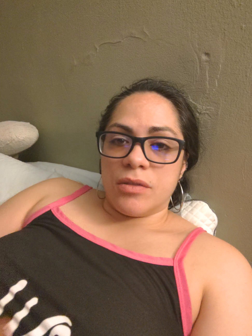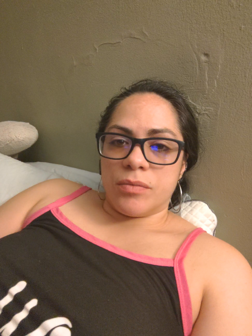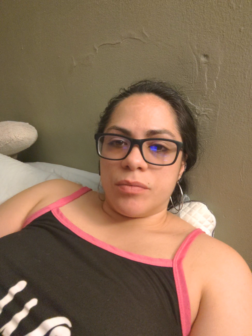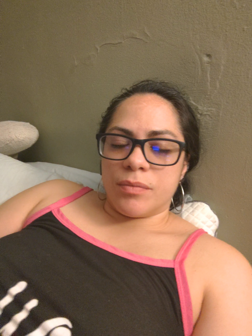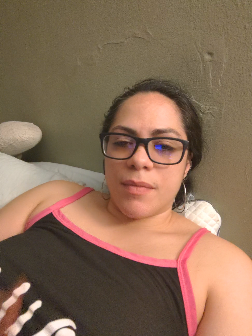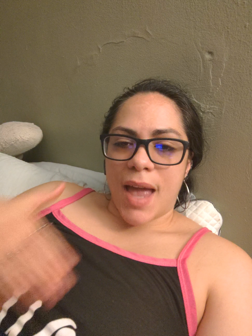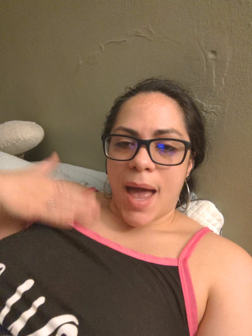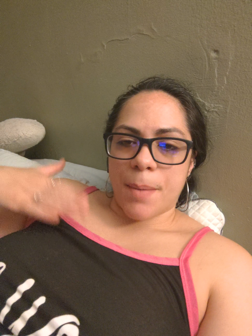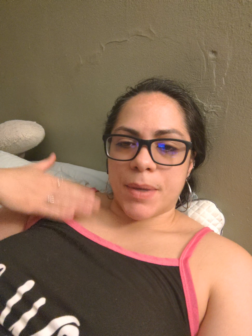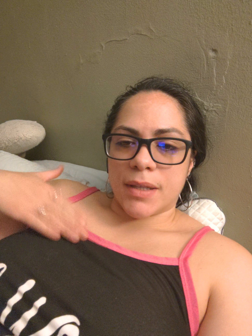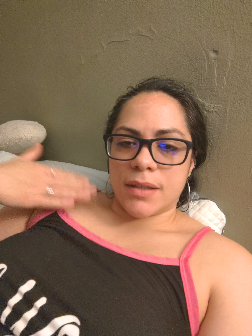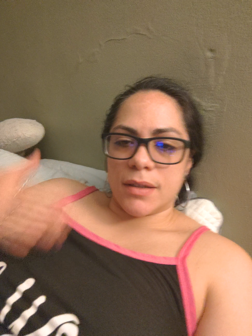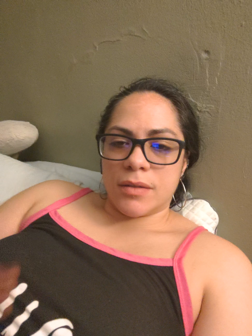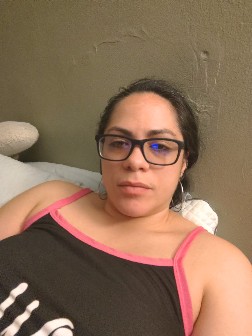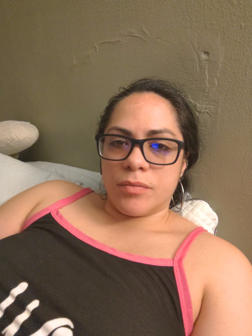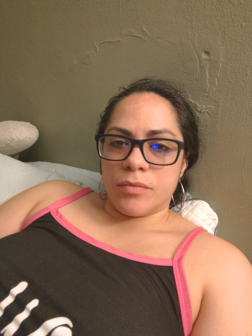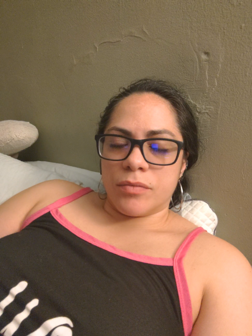happy